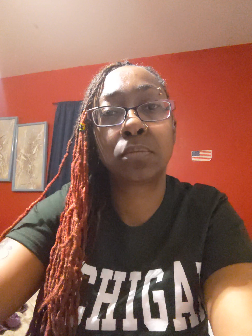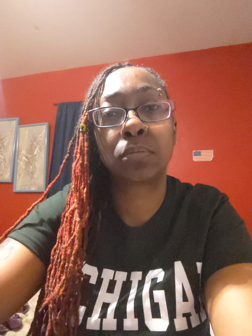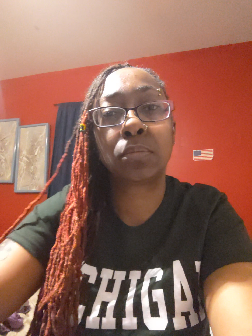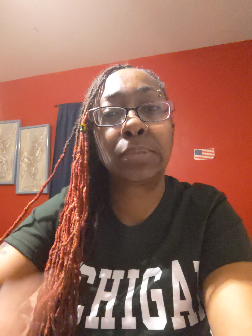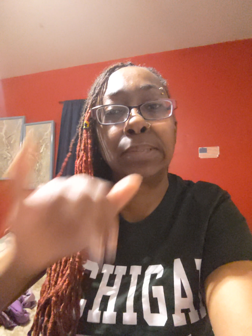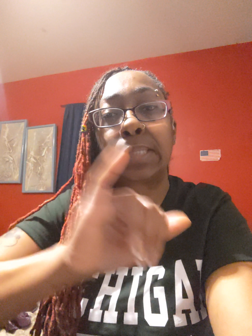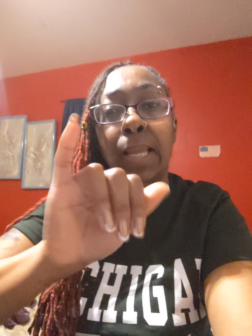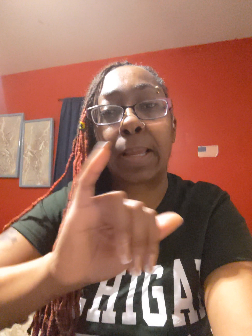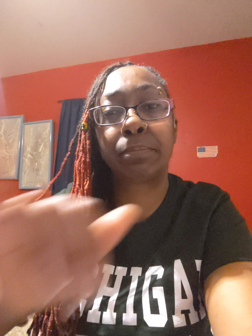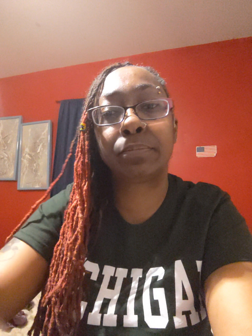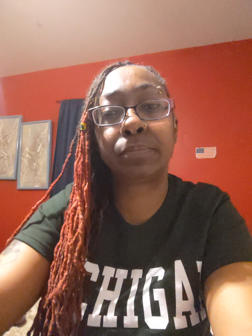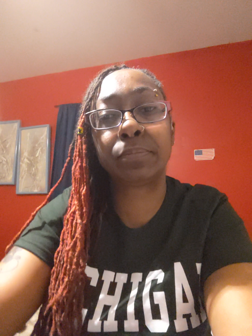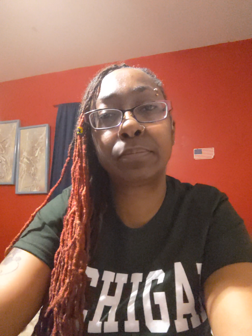same